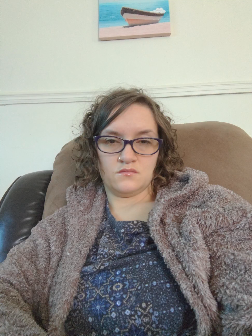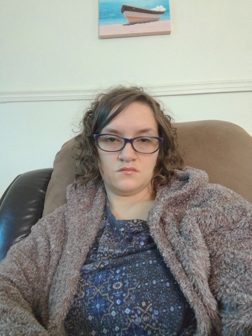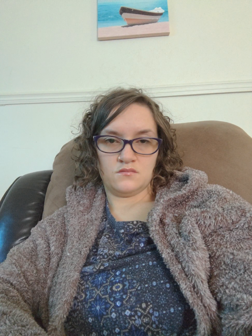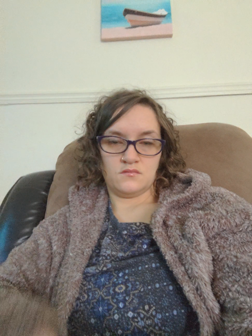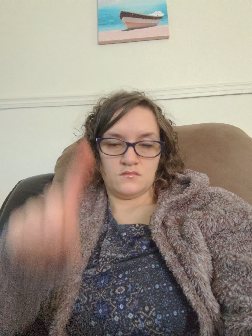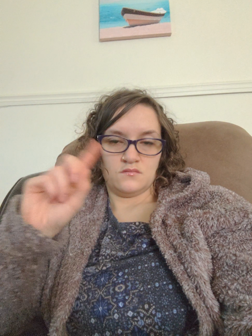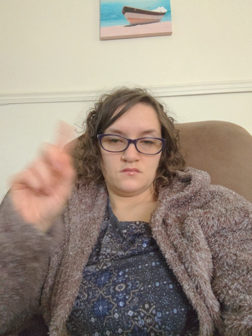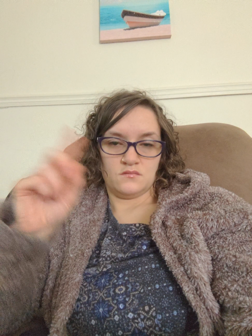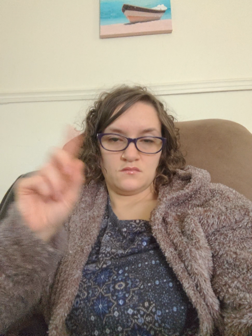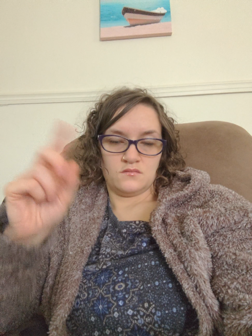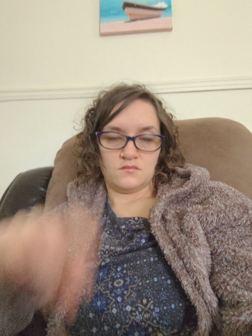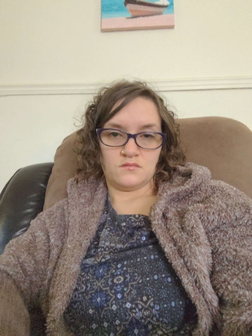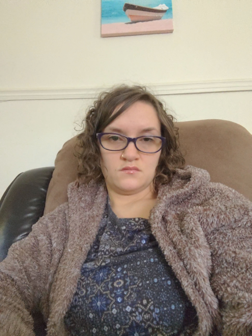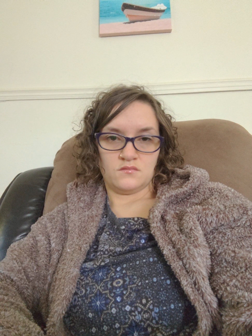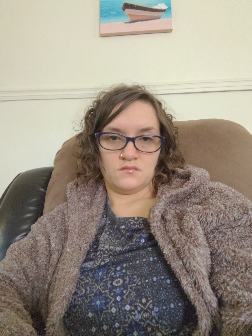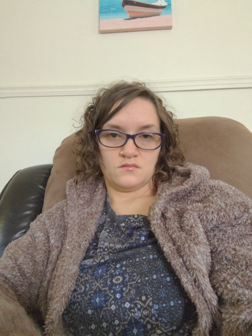where